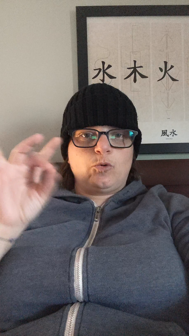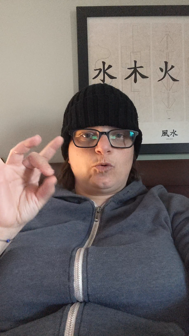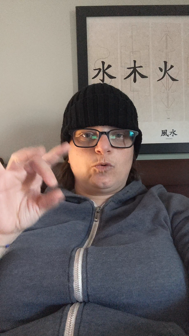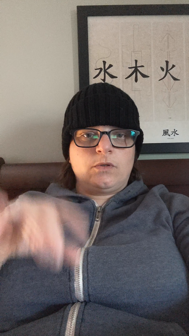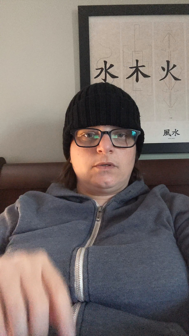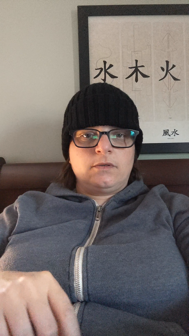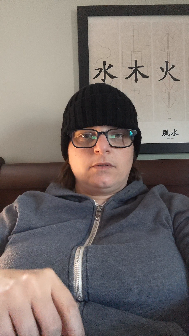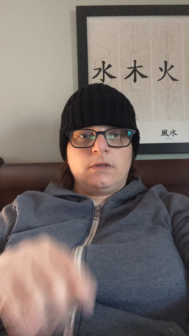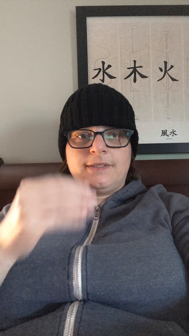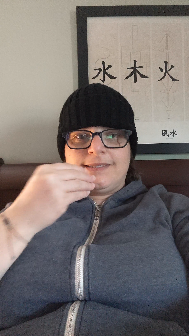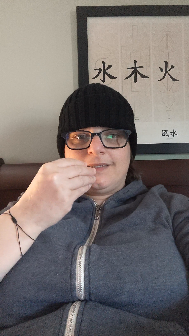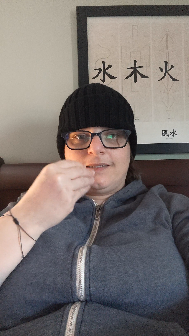eat